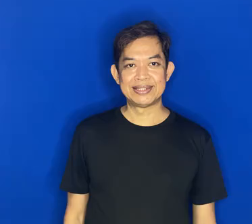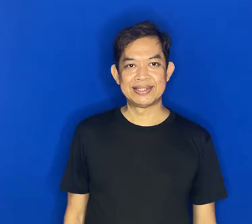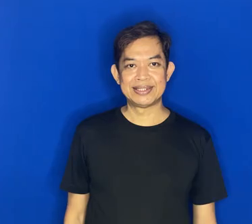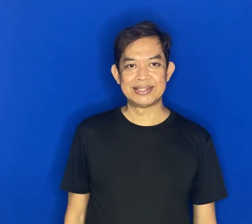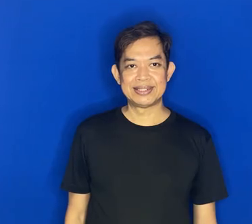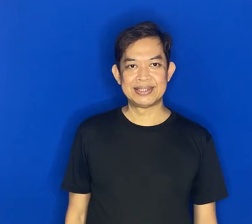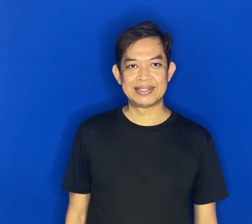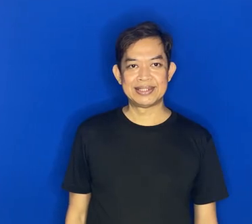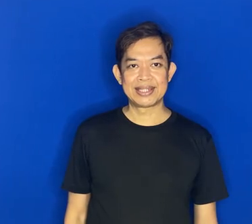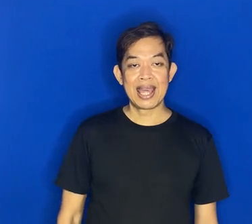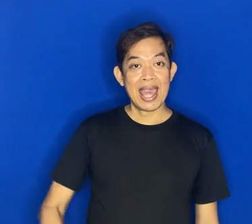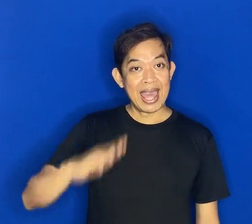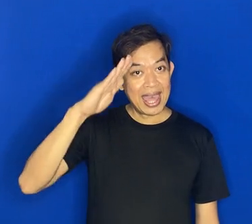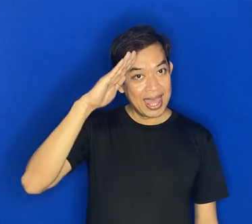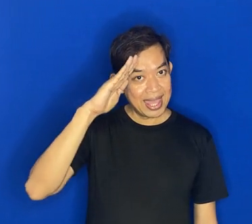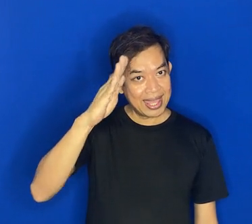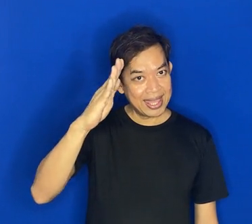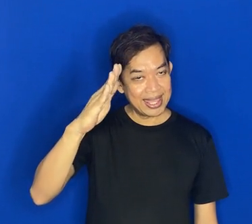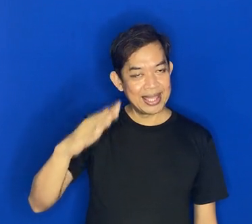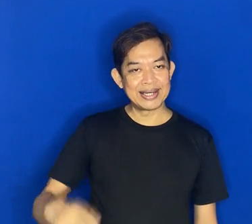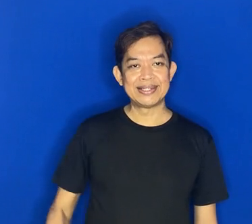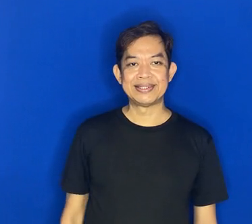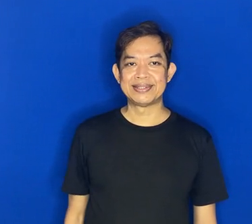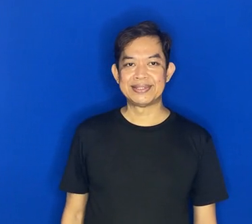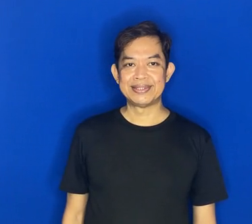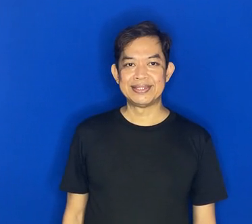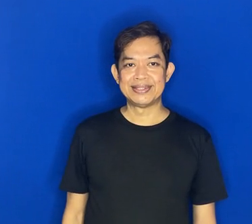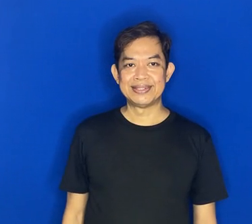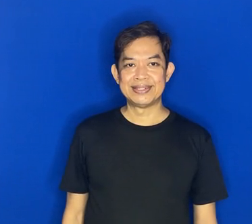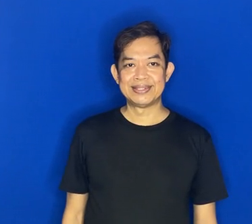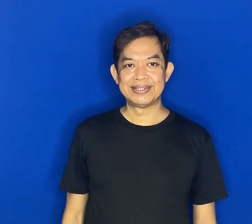hello